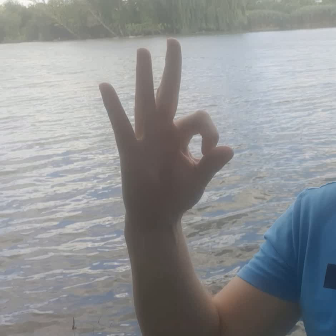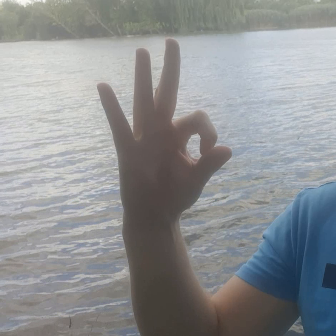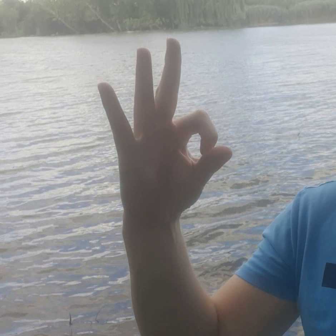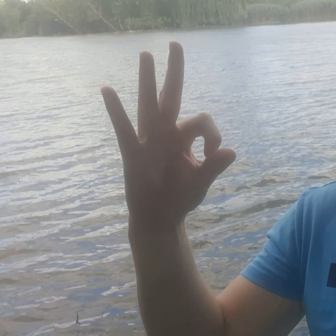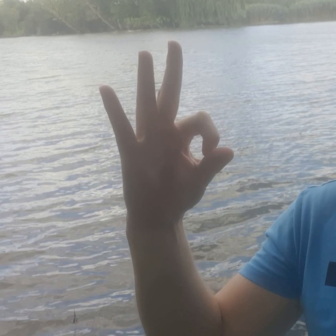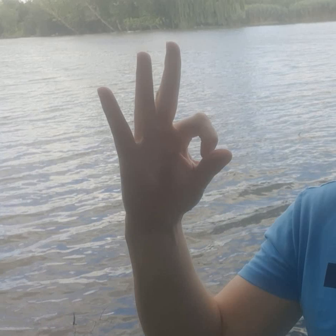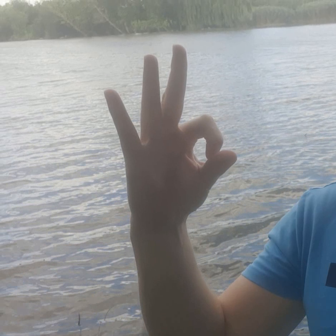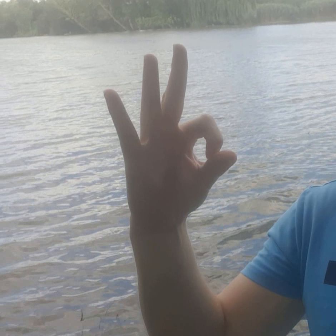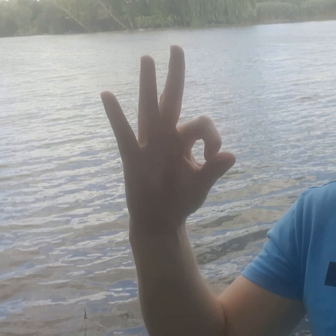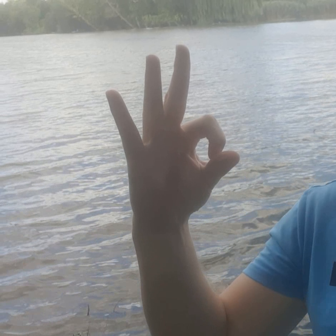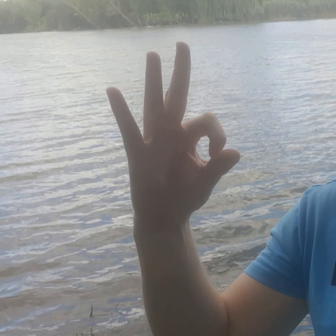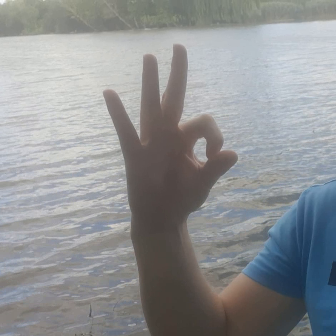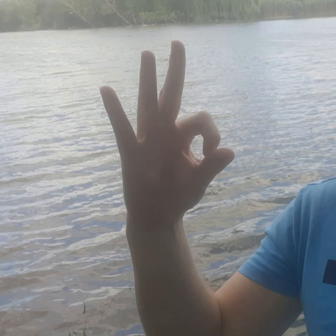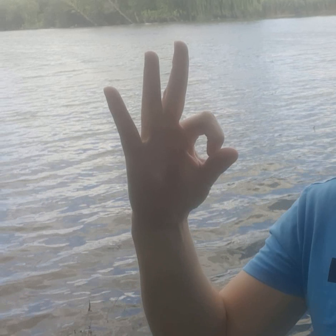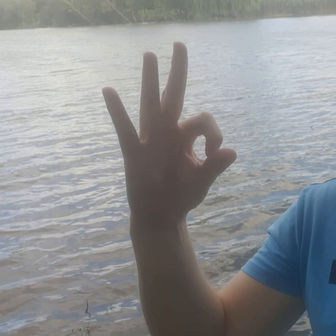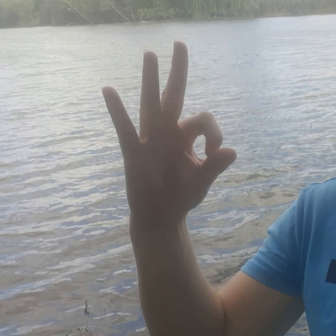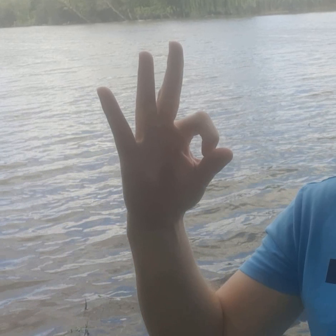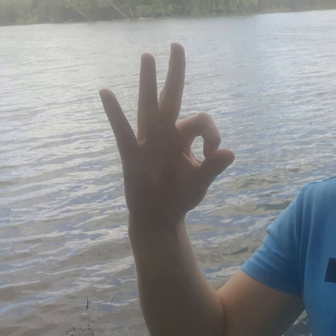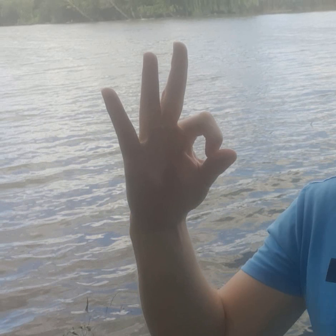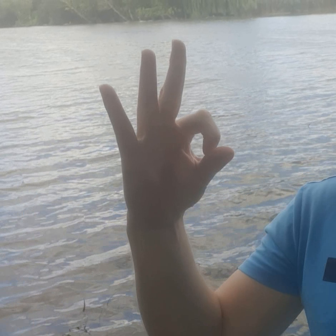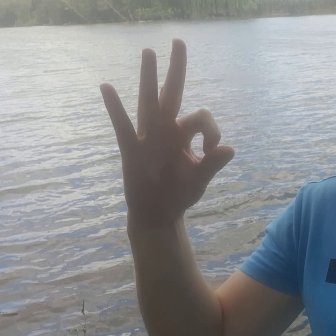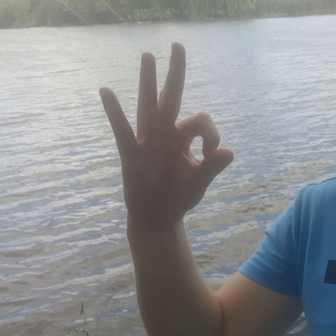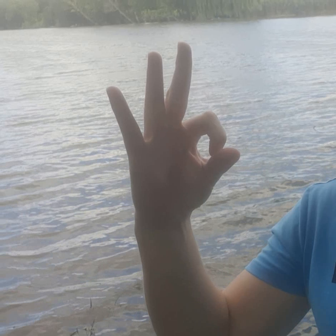О